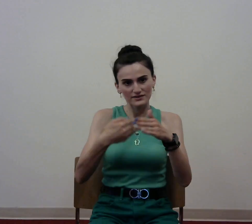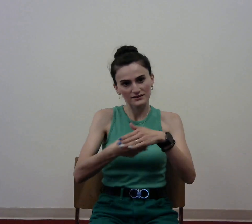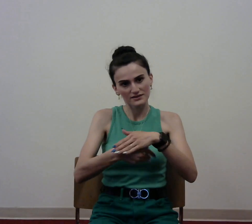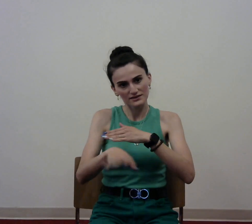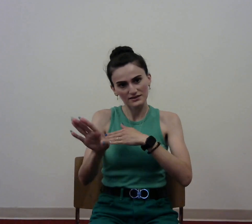getmək